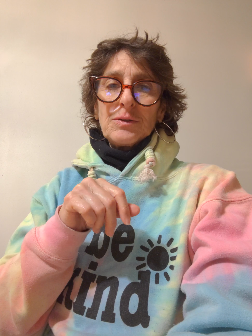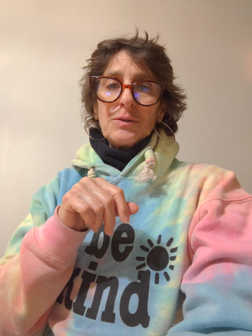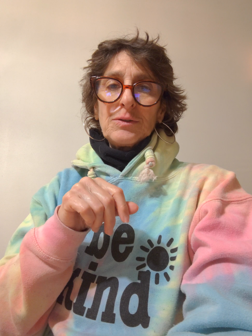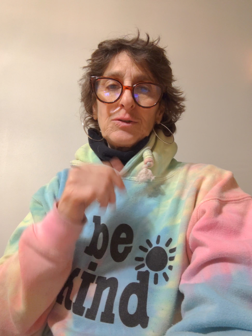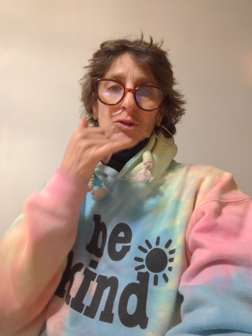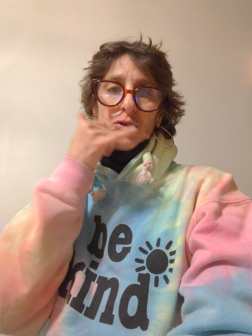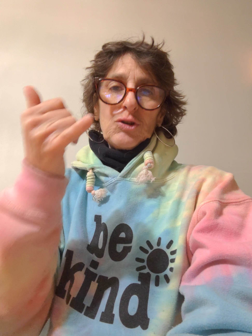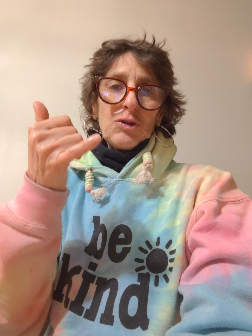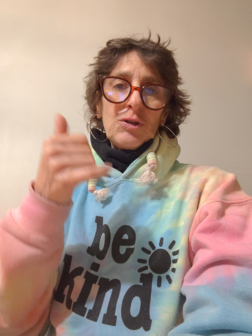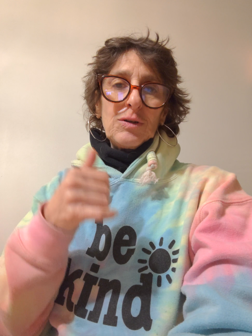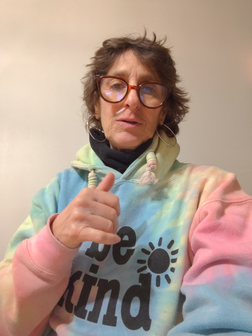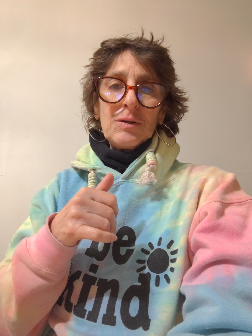call on the phone